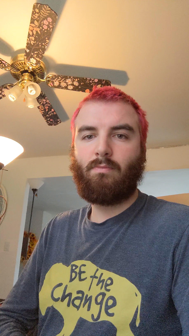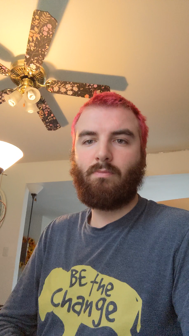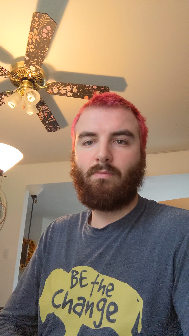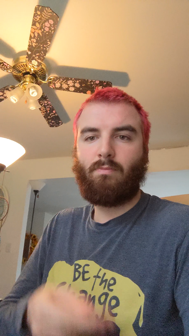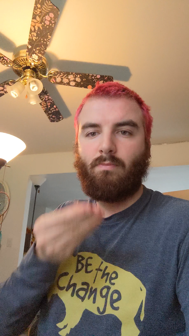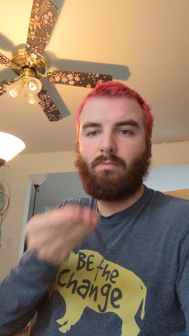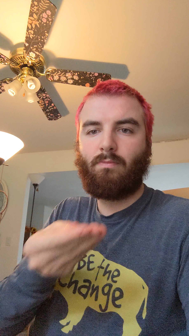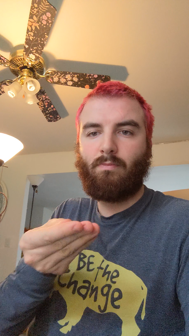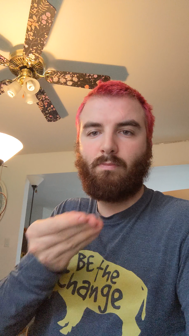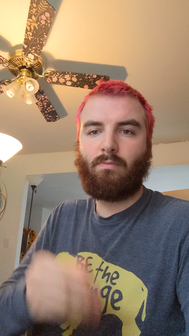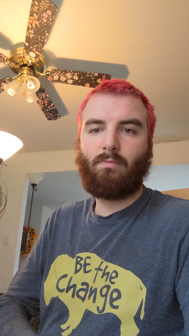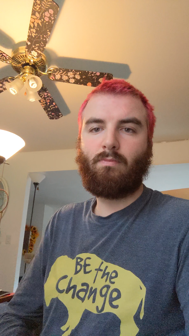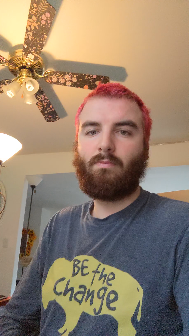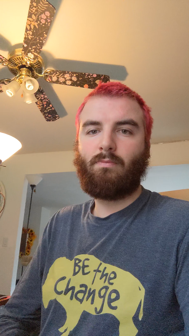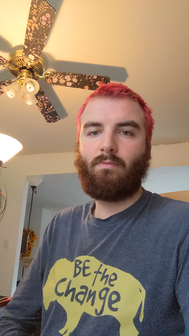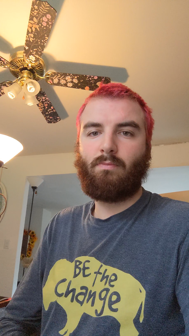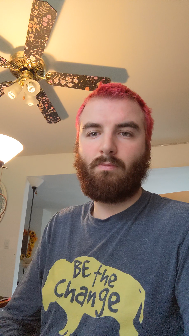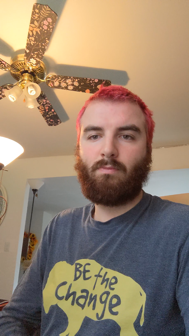feed